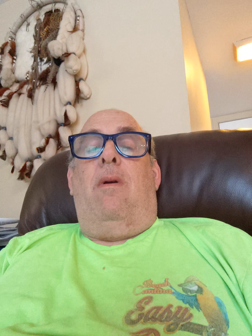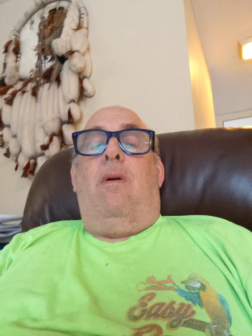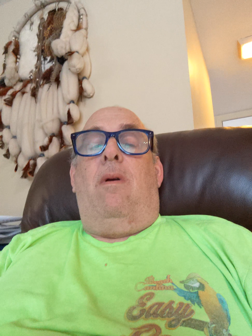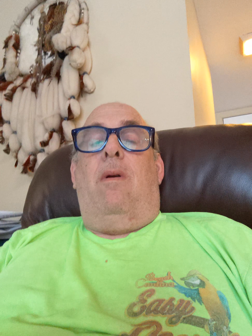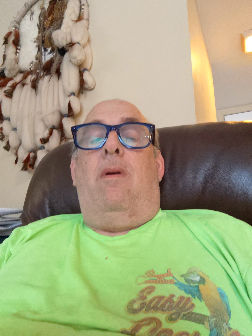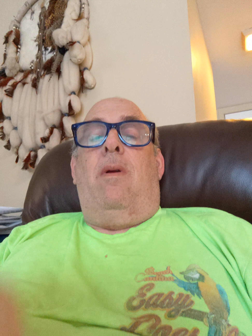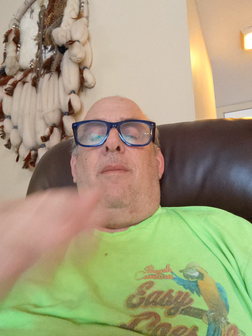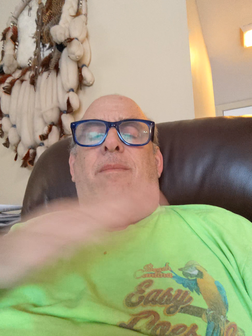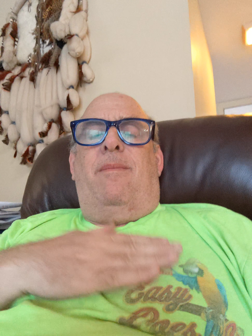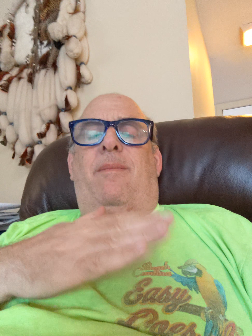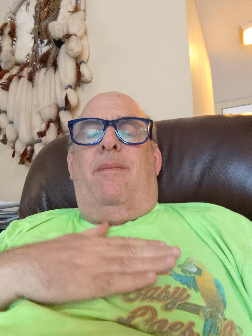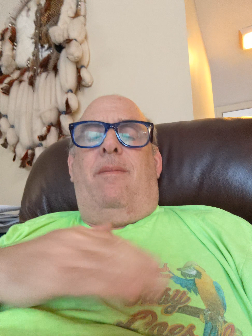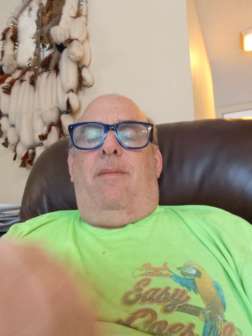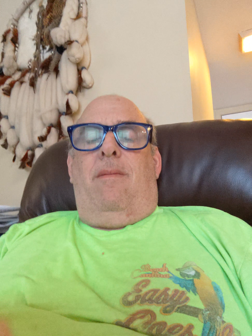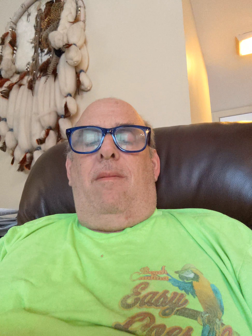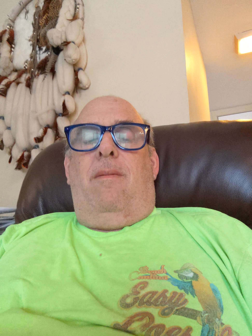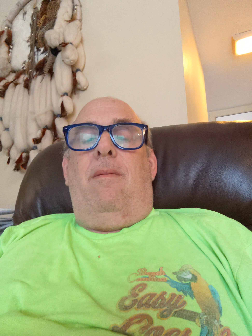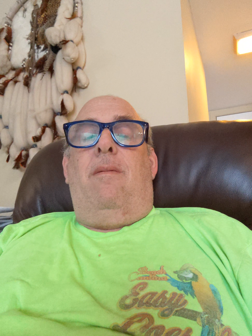my